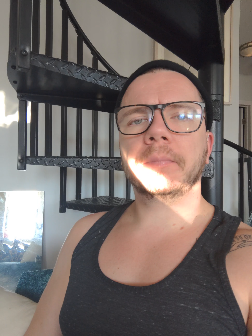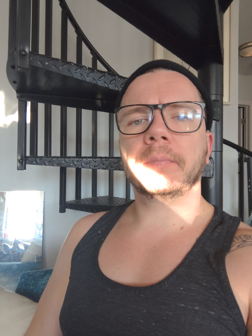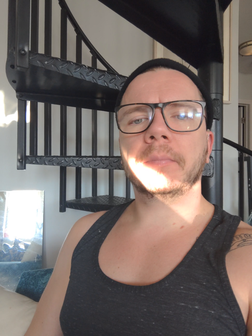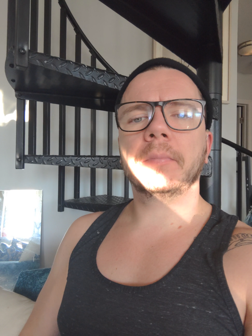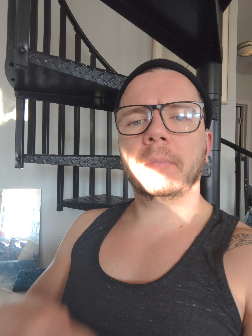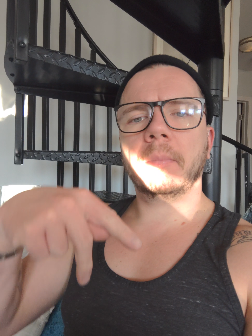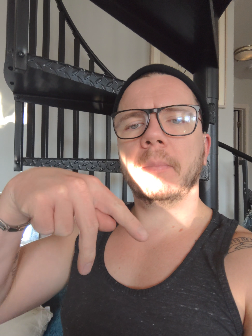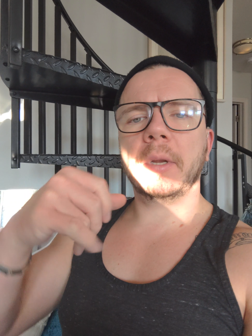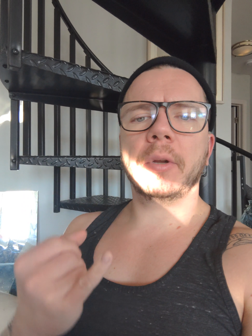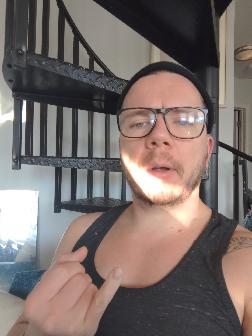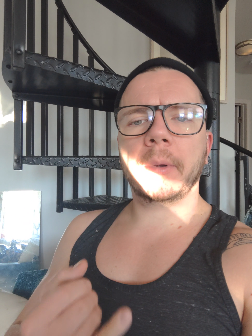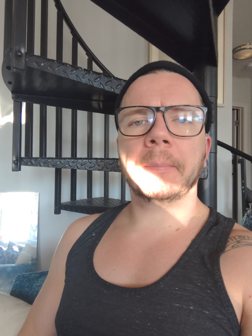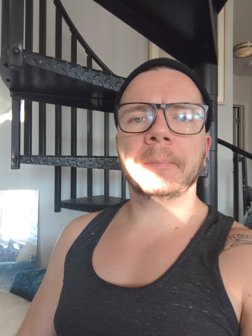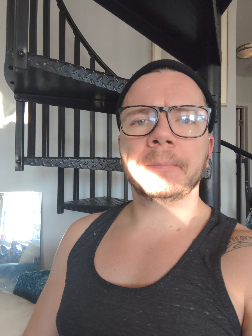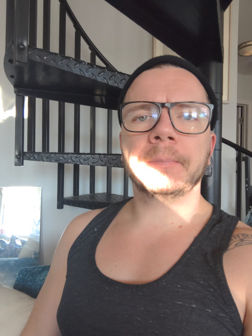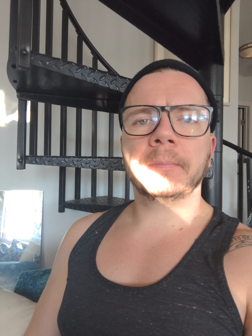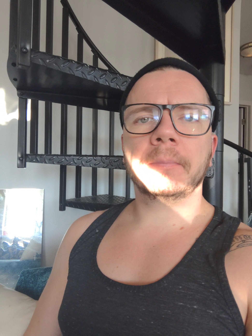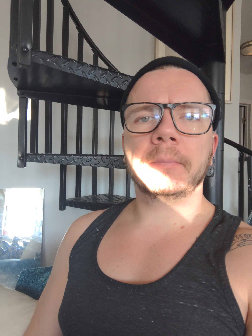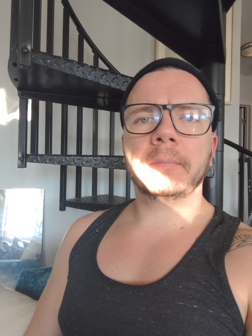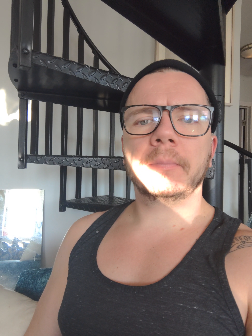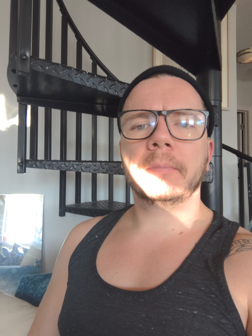pajamas